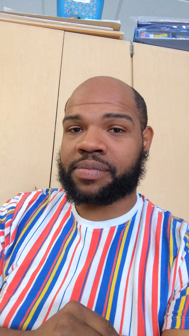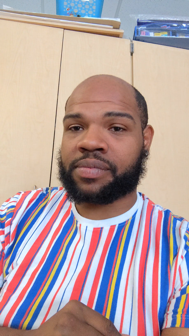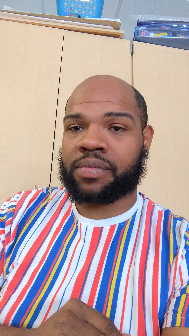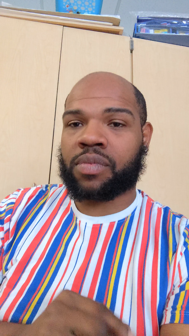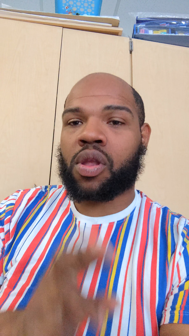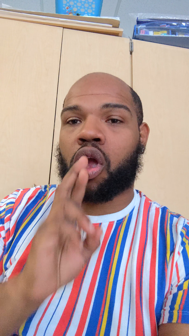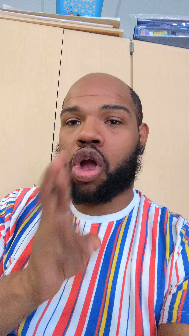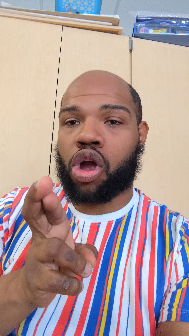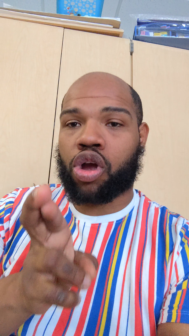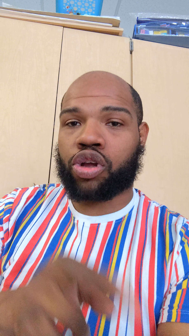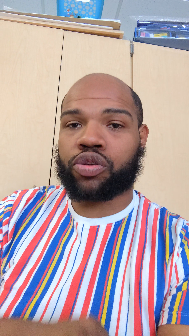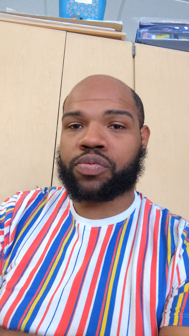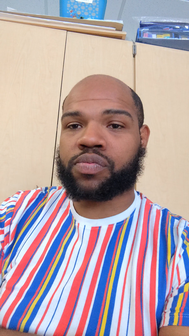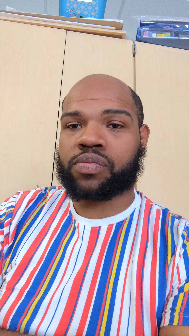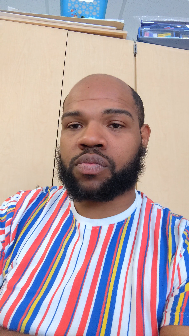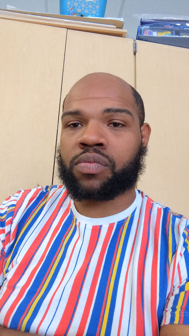are